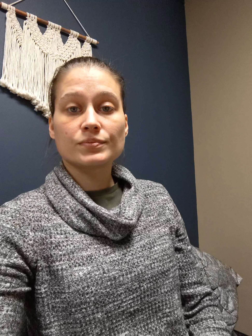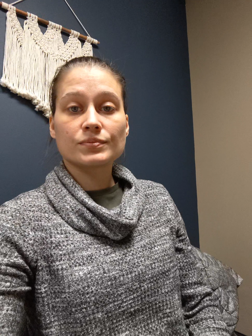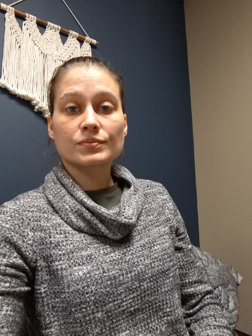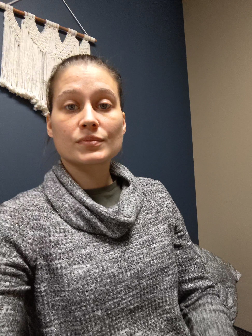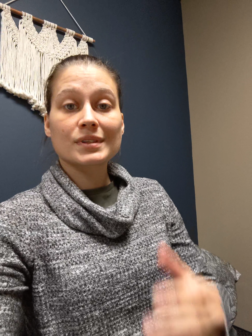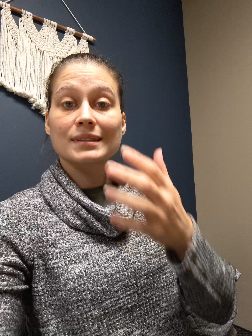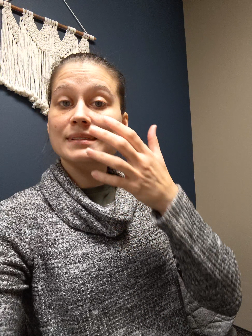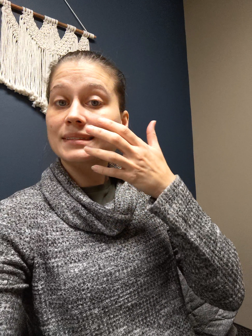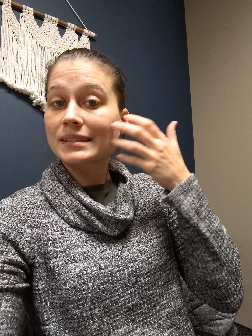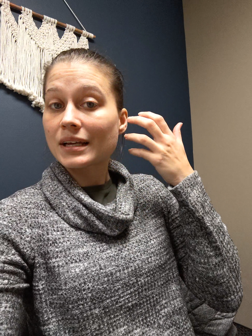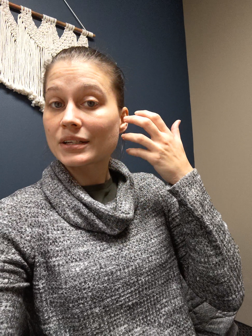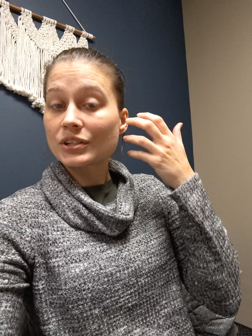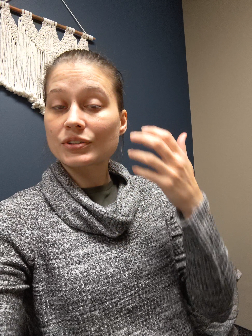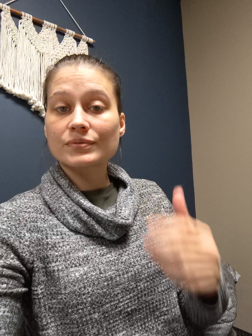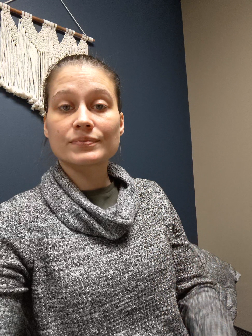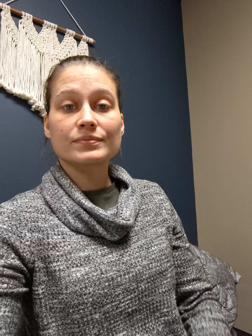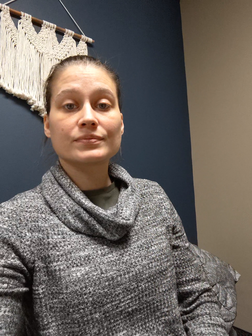tiger